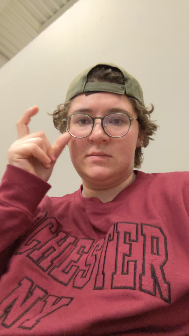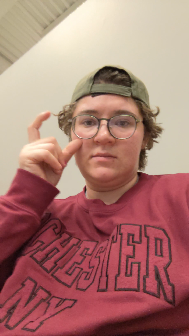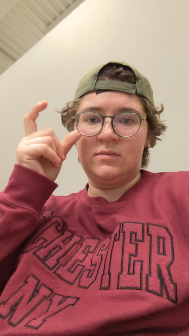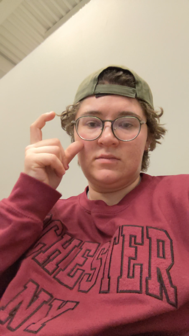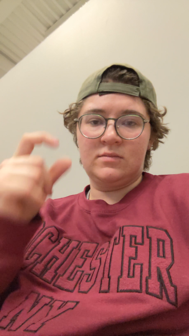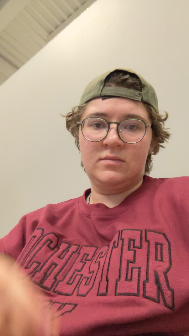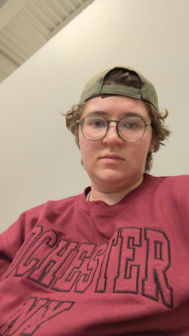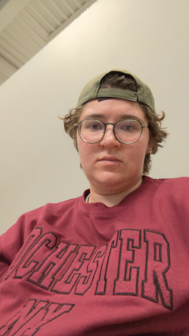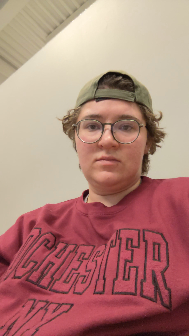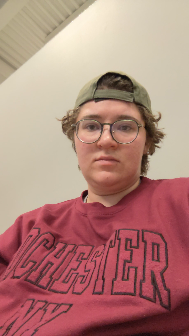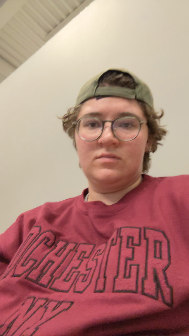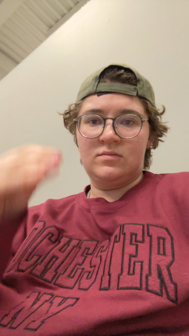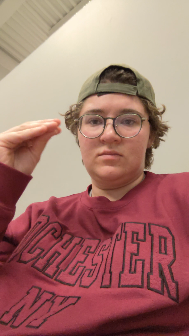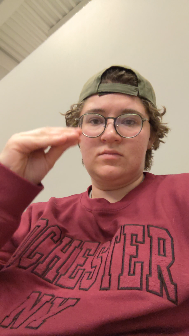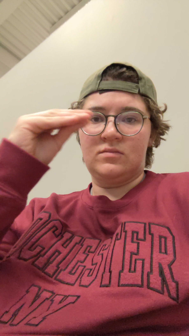dinosaur